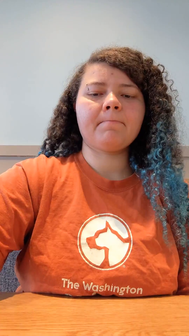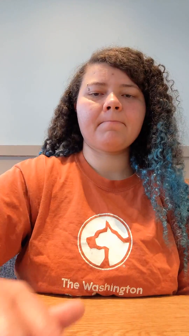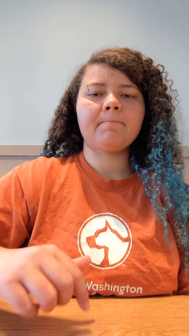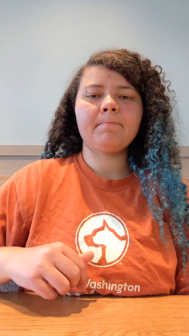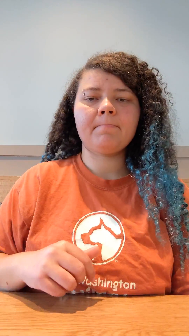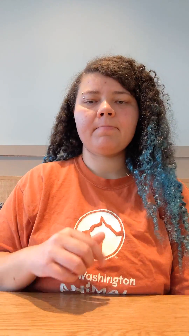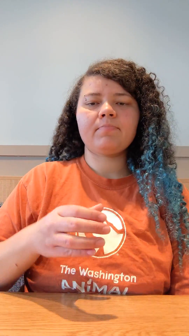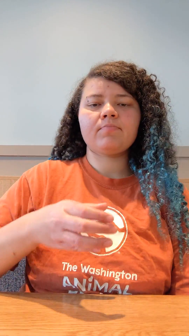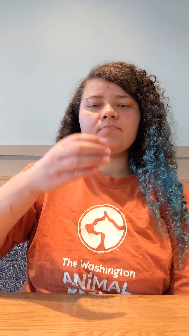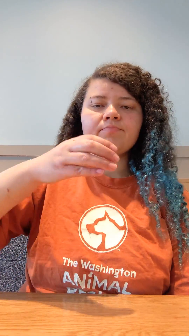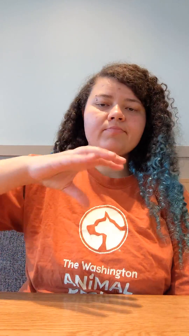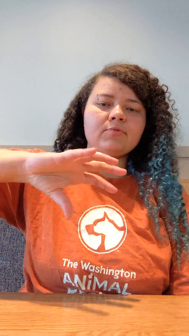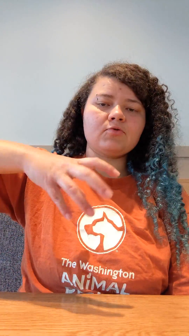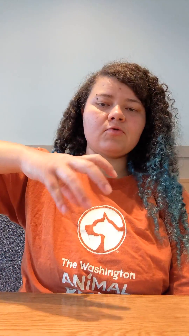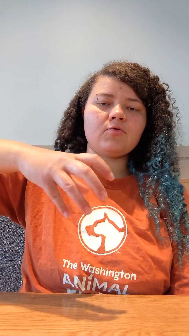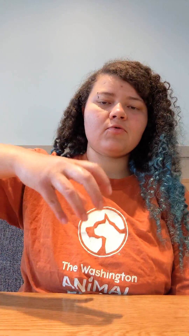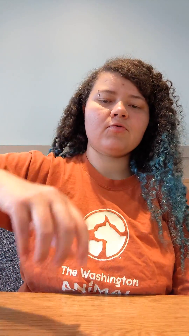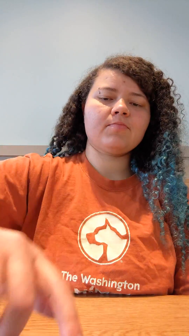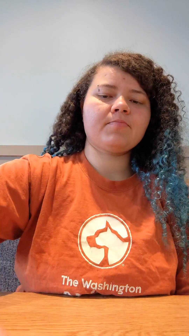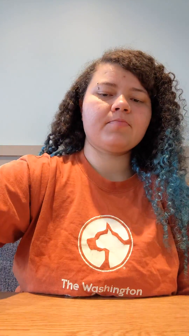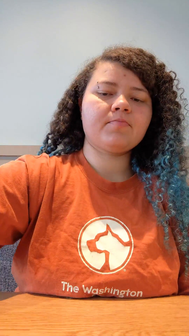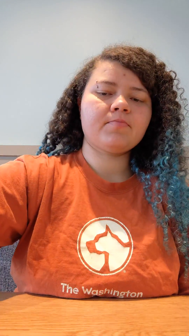jar